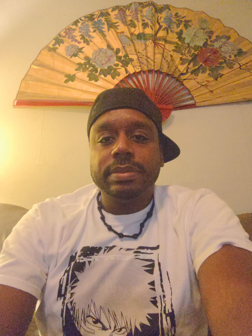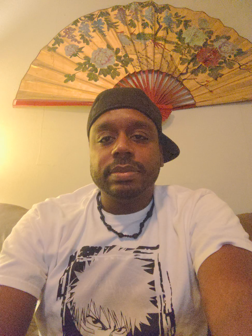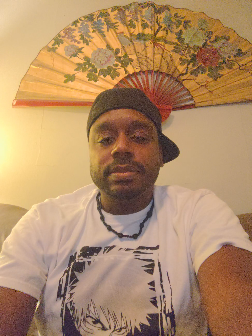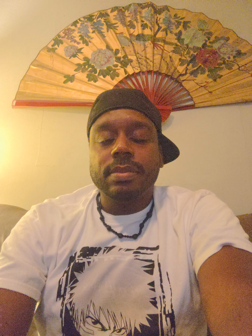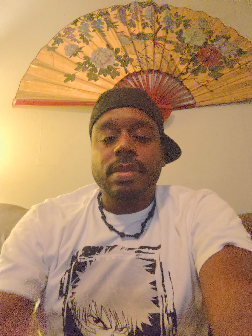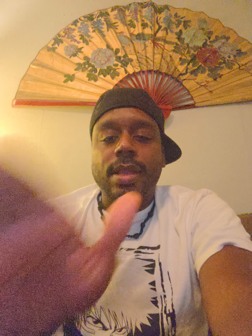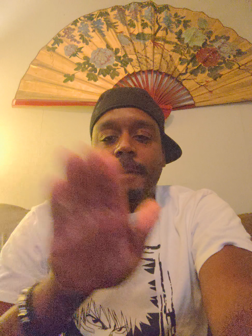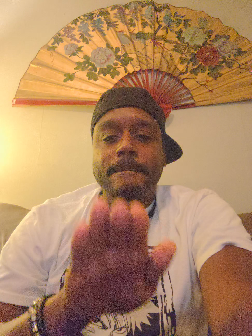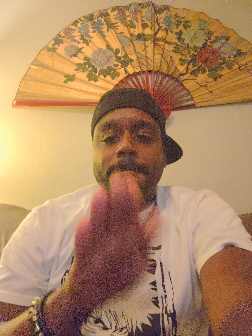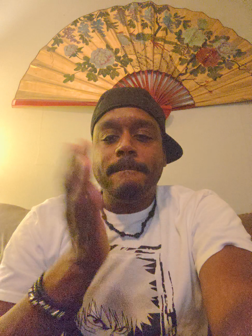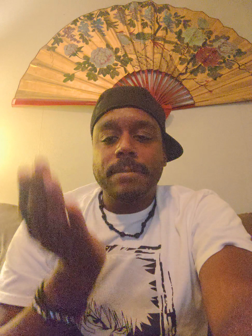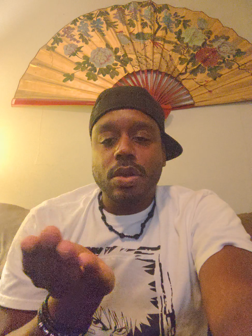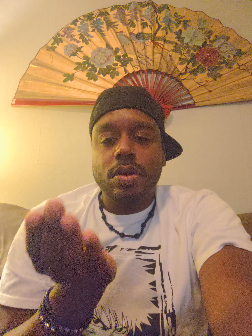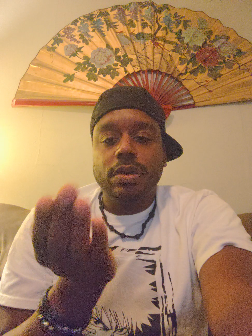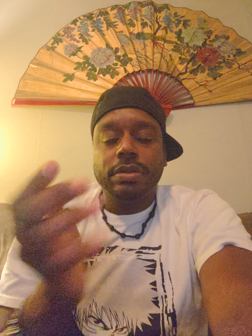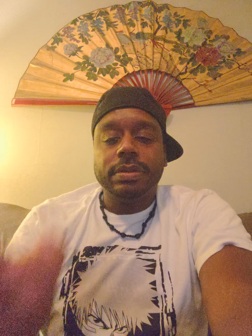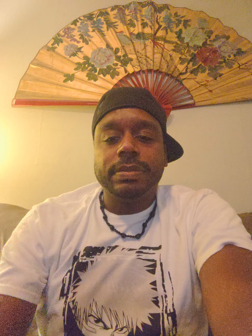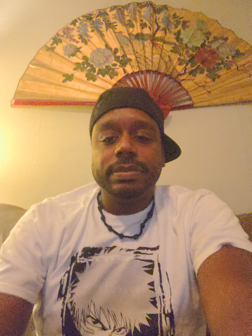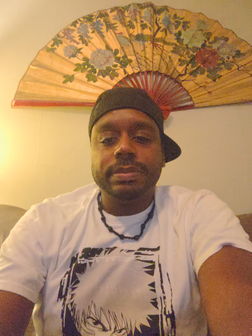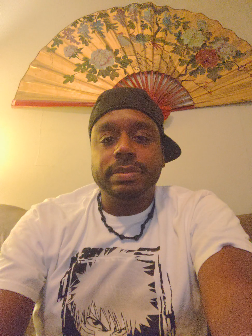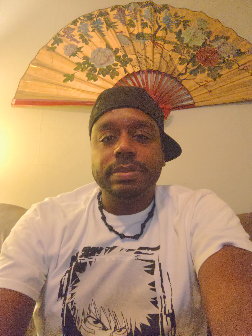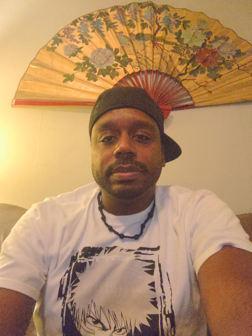book